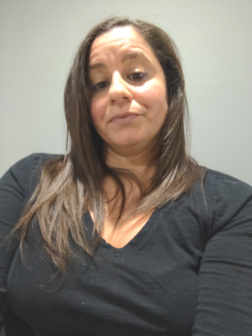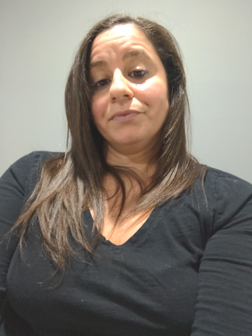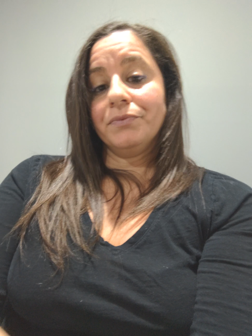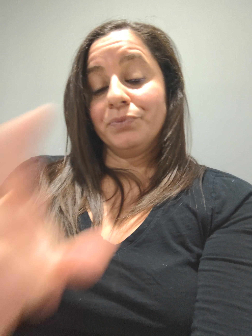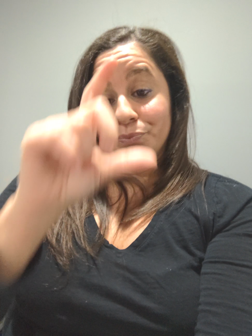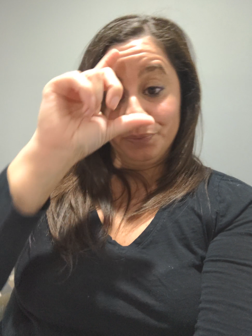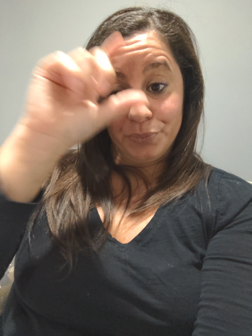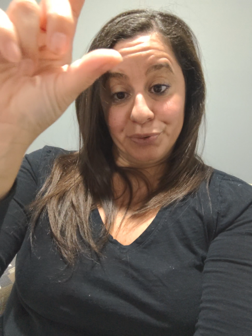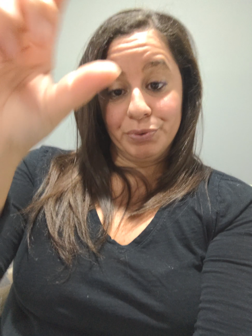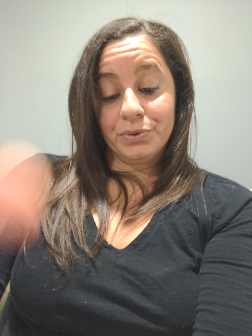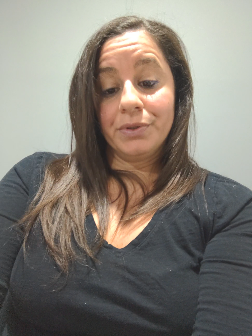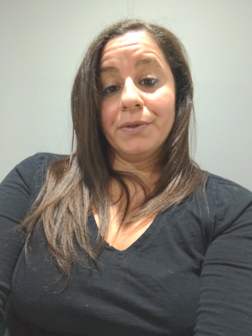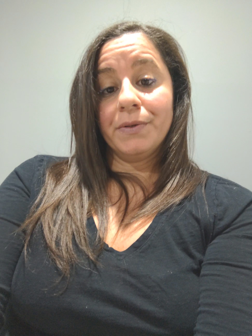moon